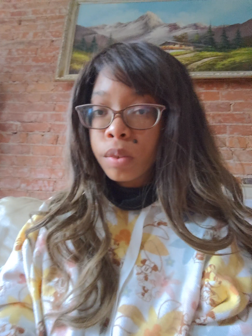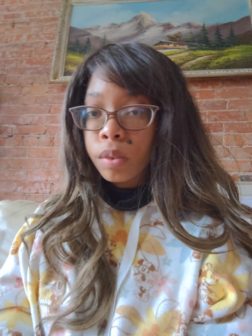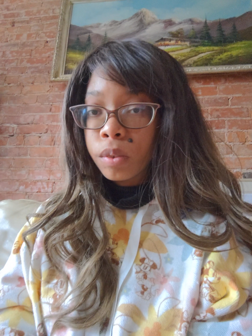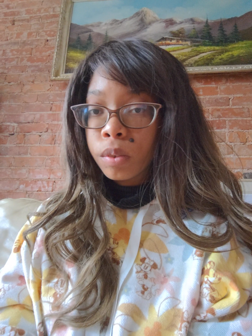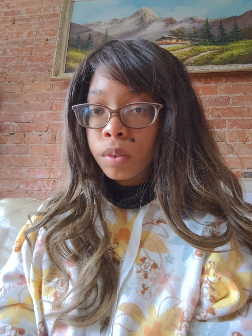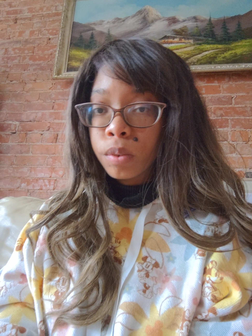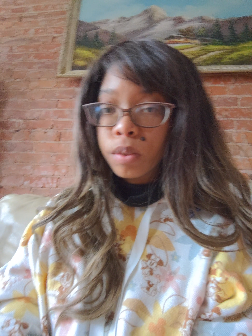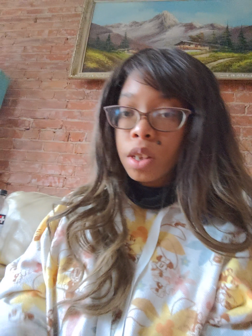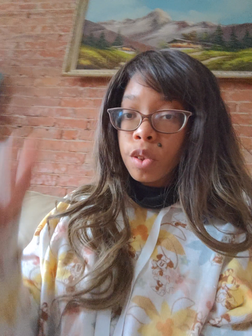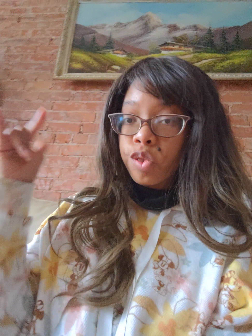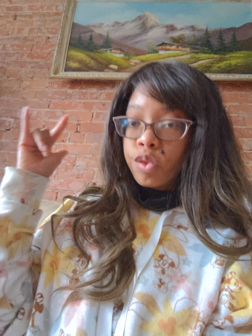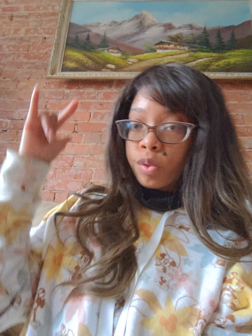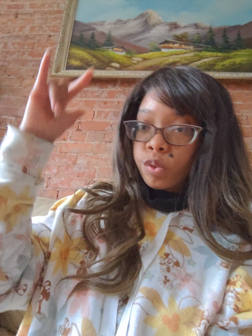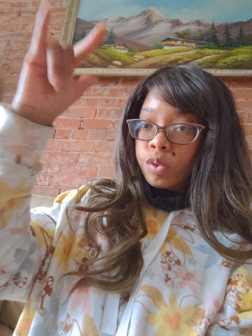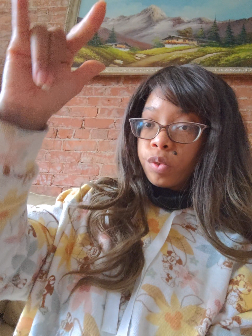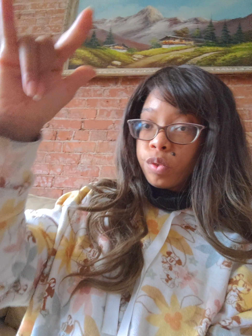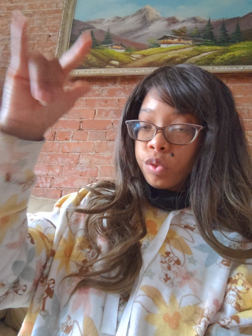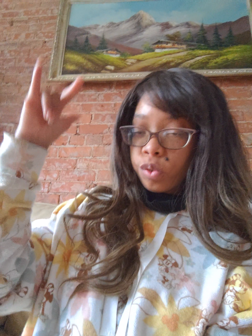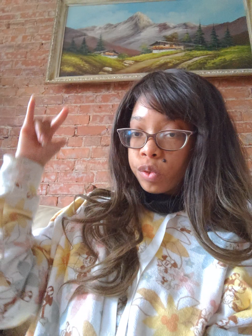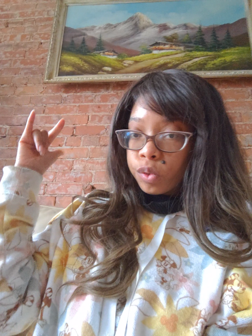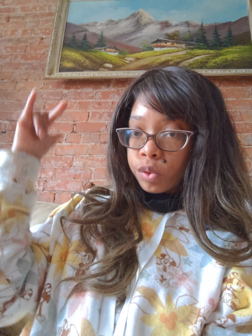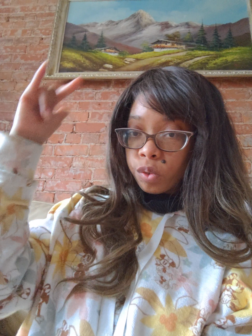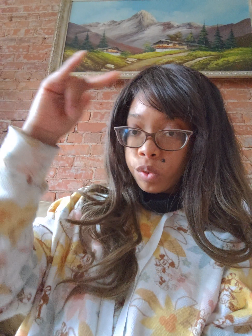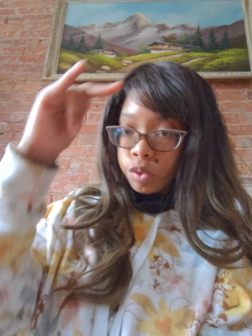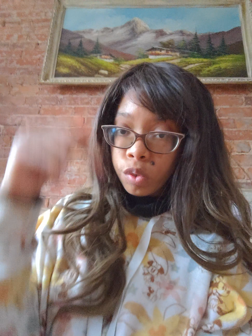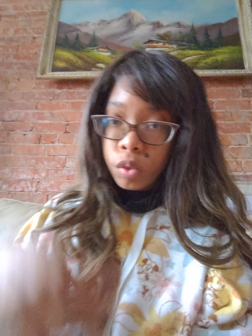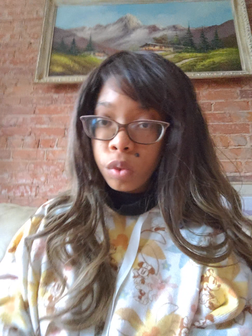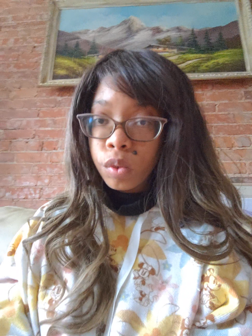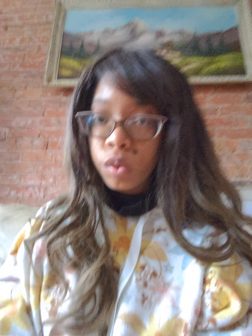airplane